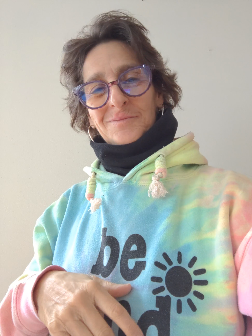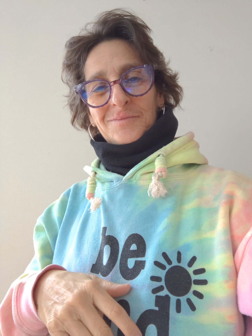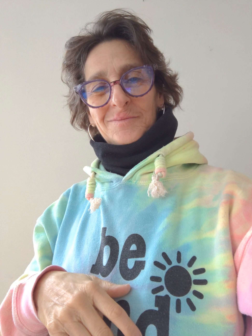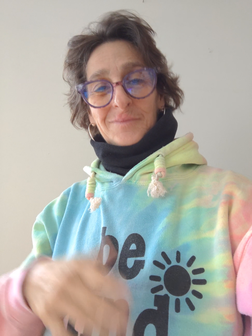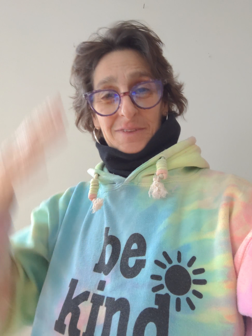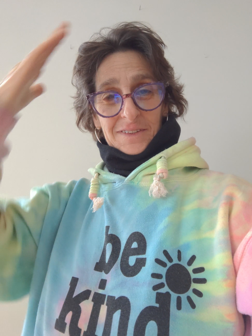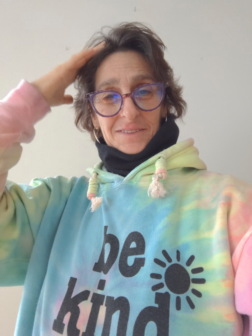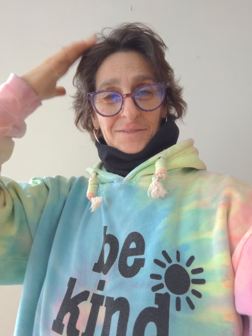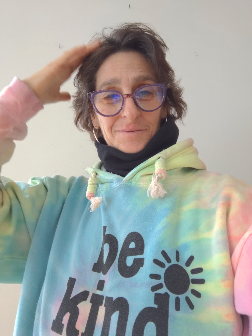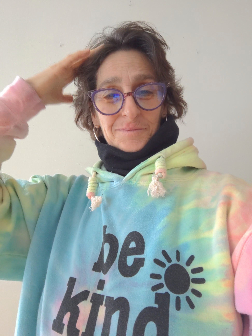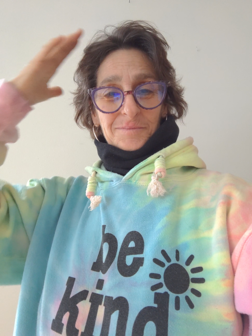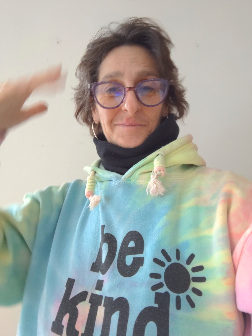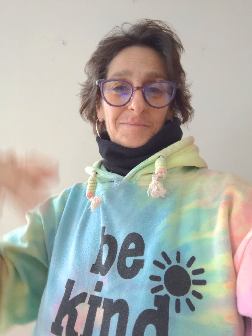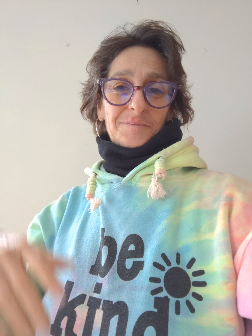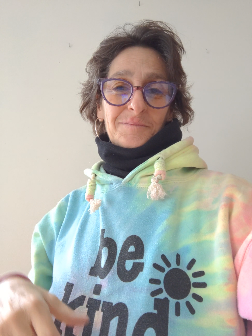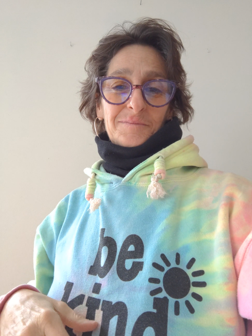hat